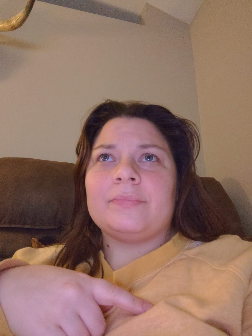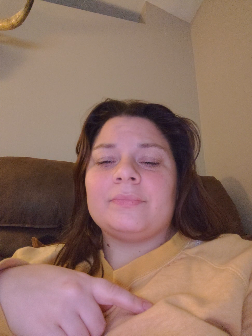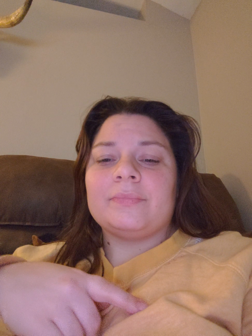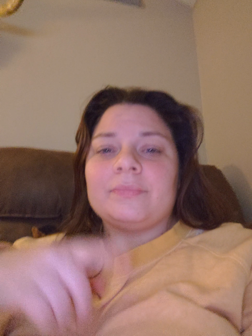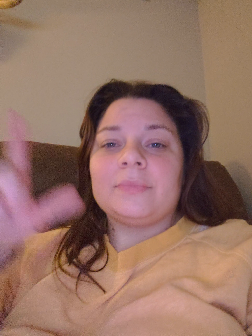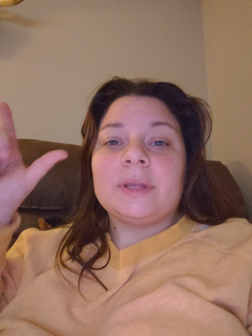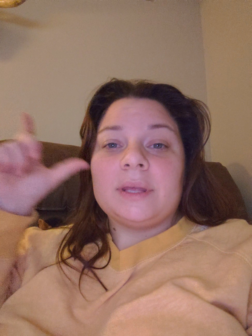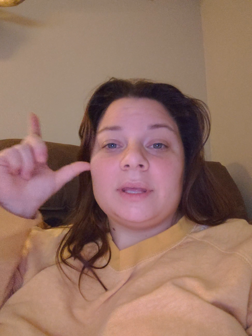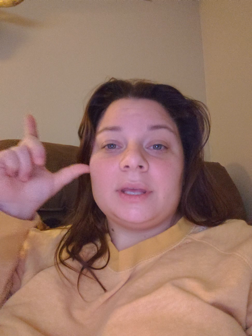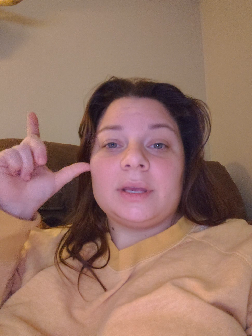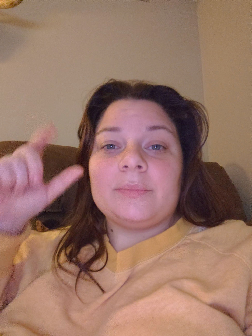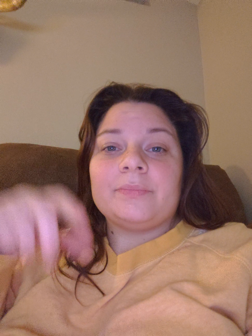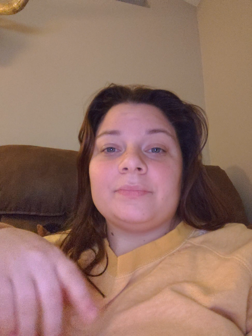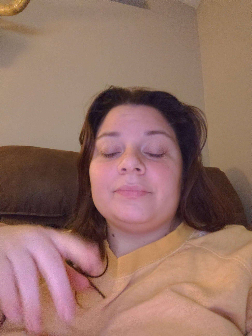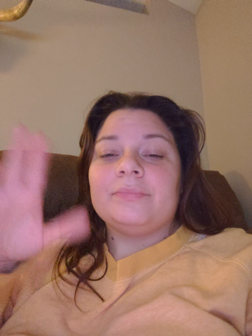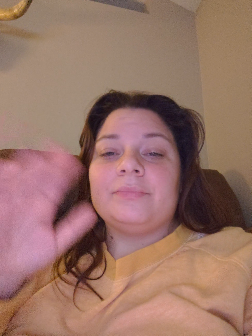hear